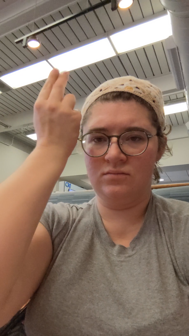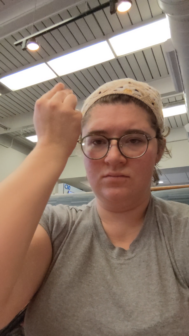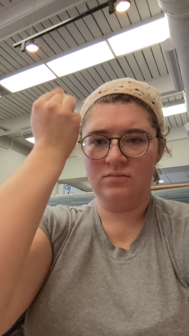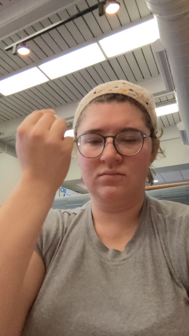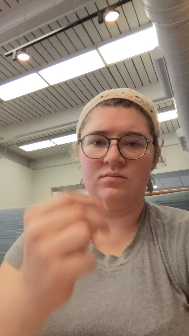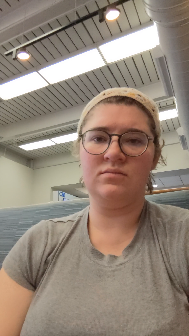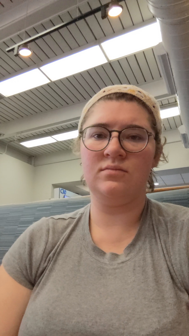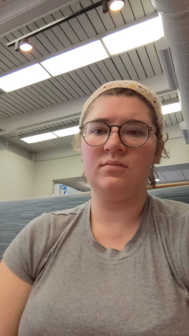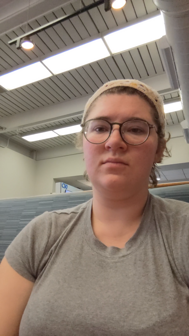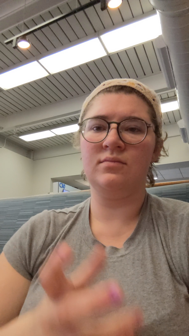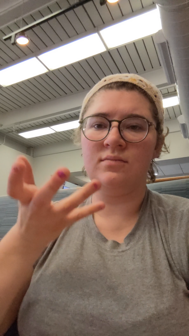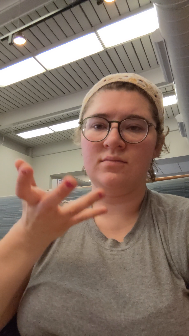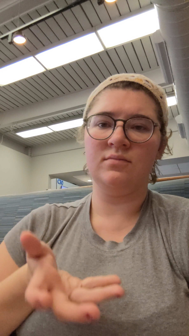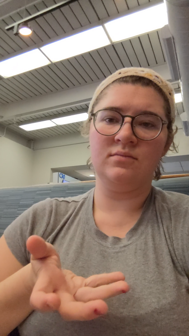heavy